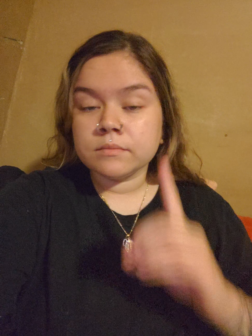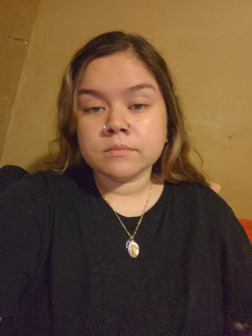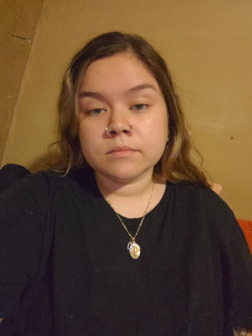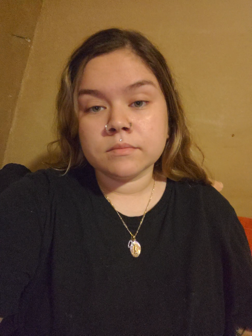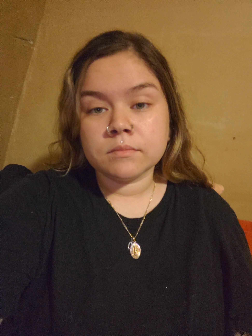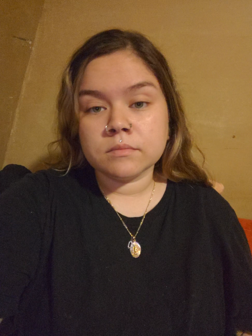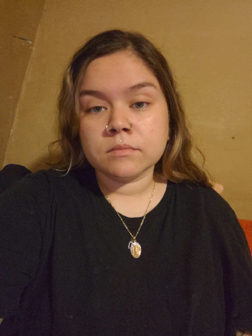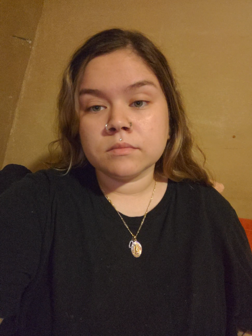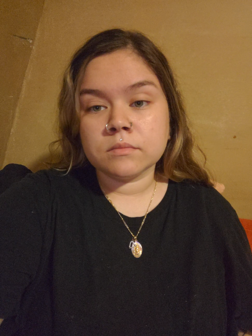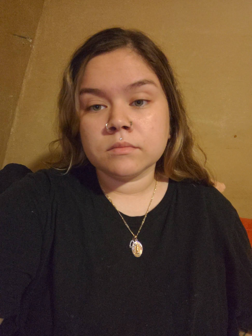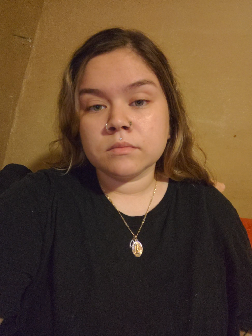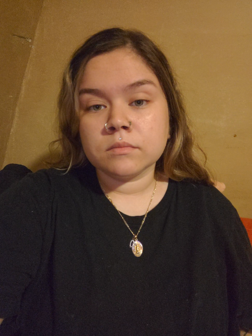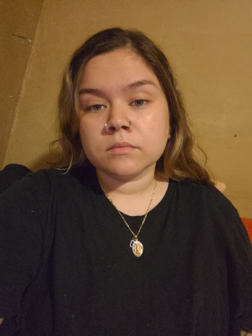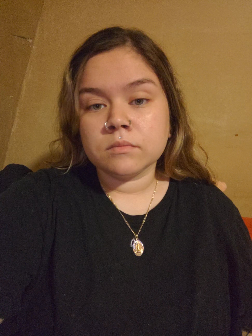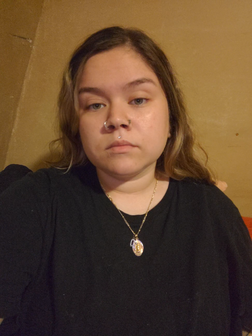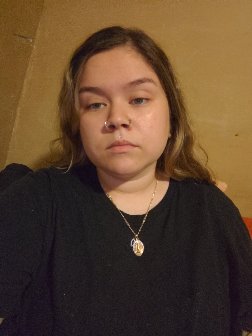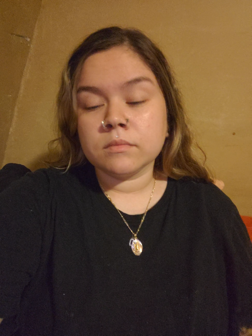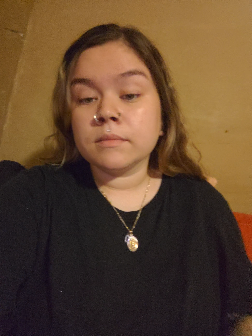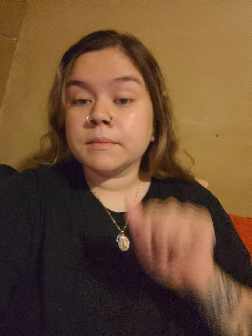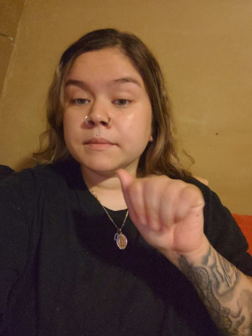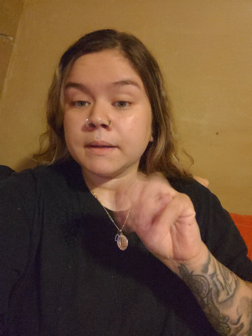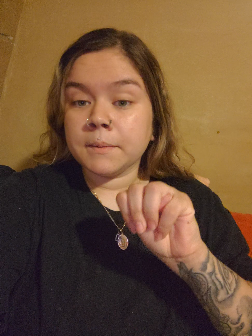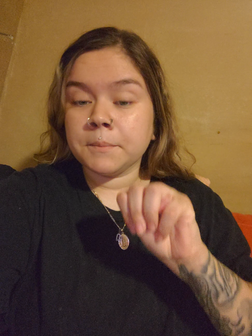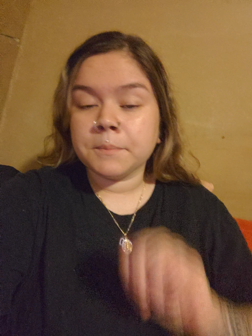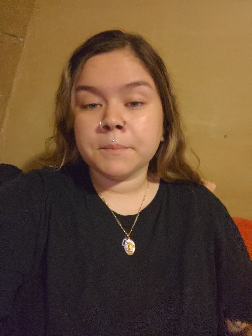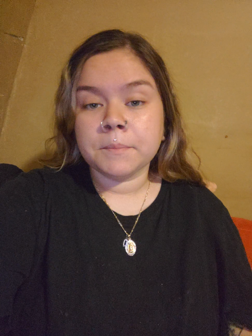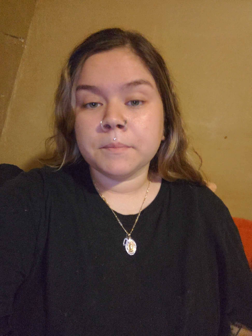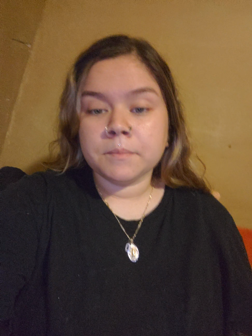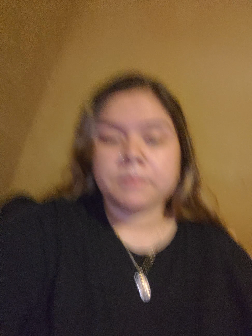am